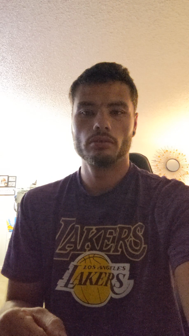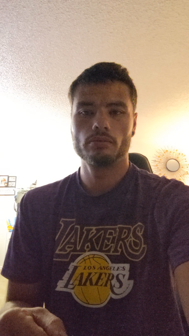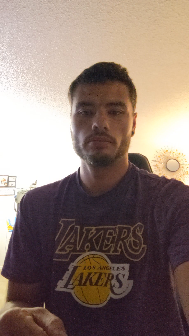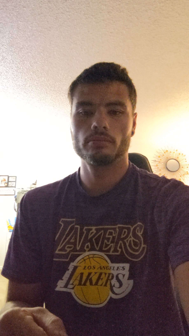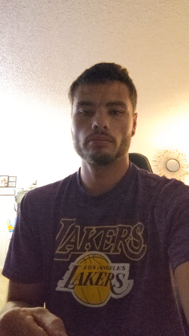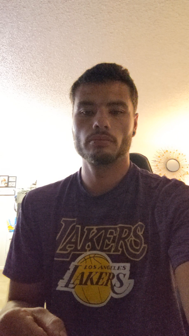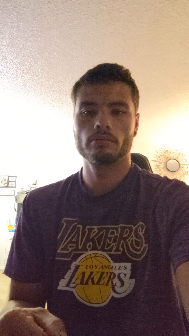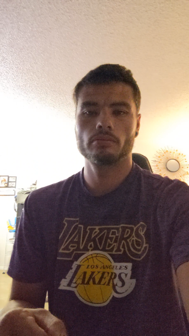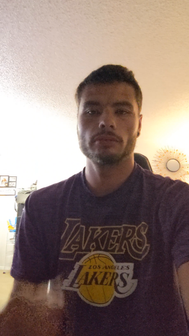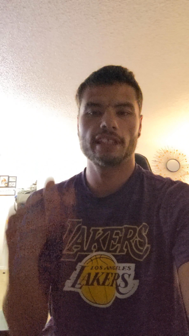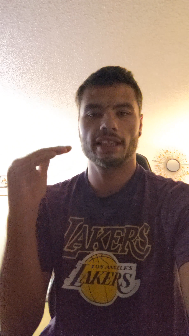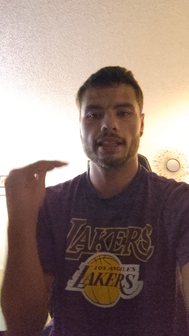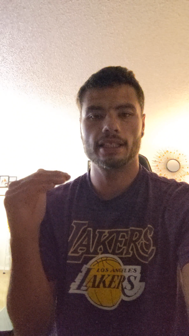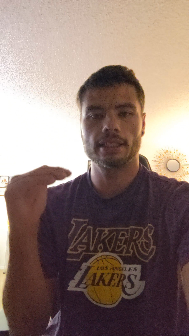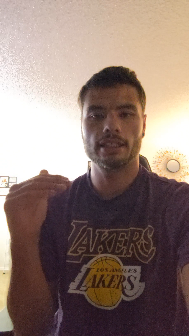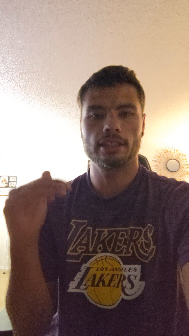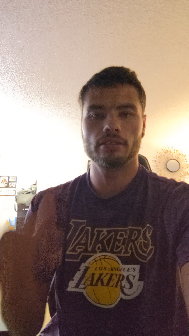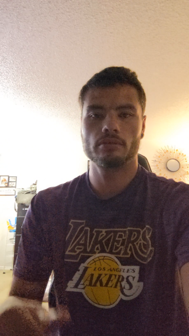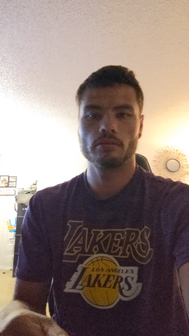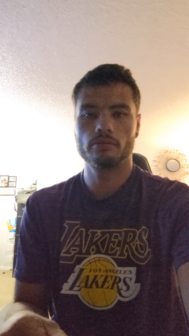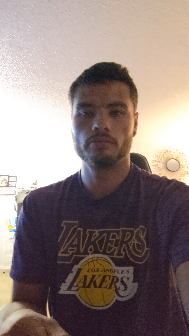little